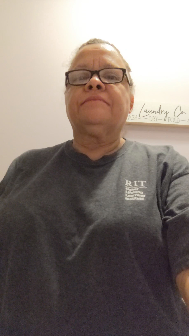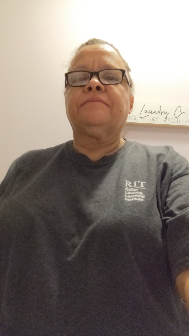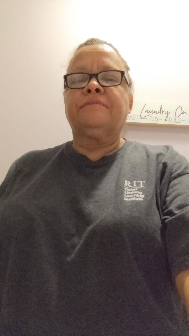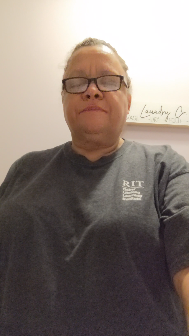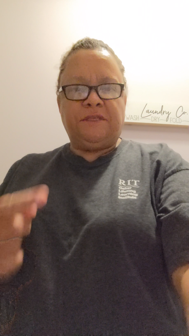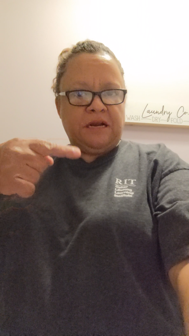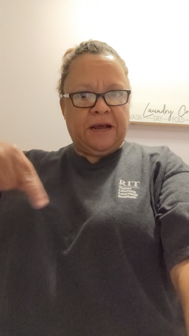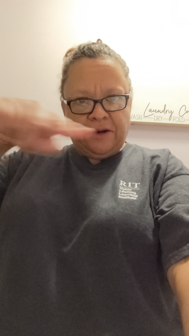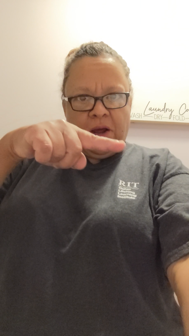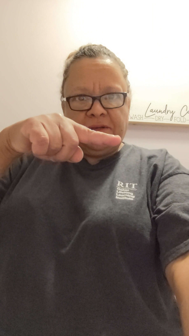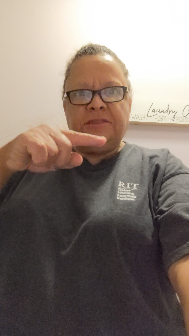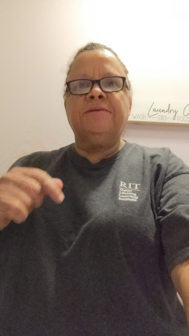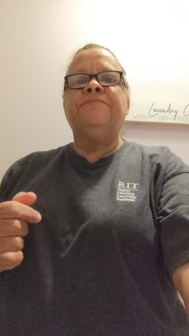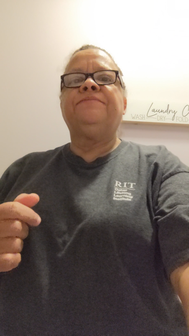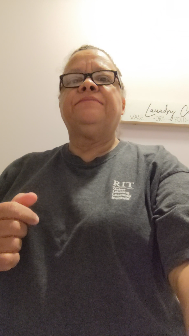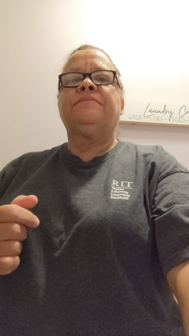around